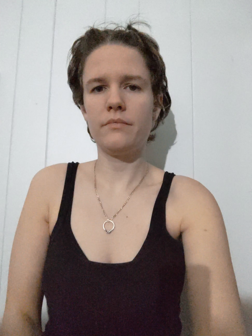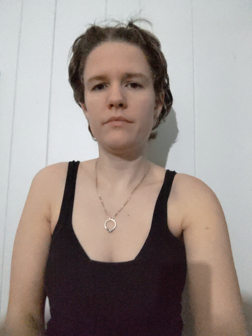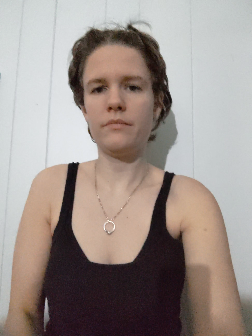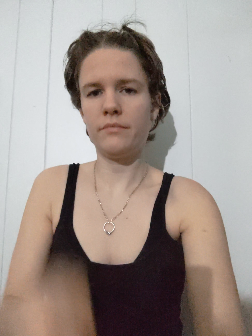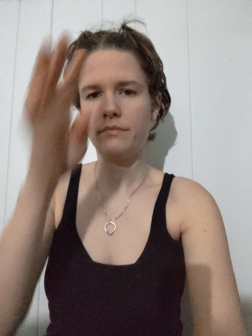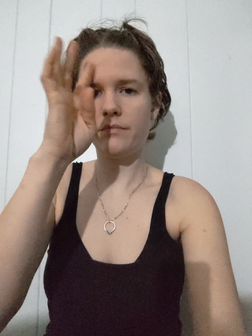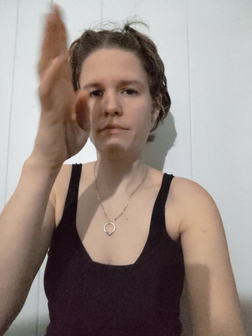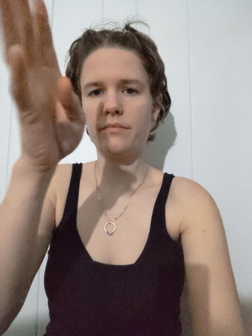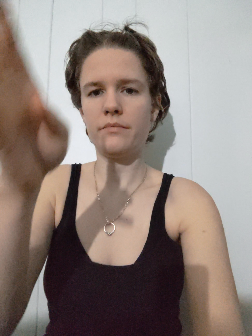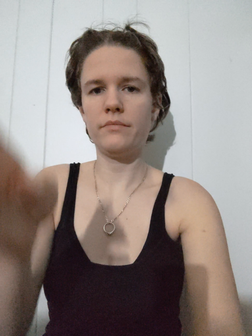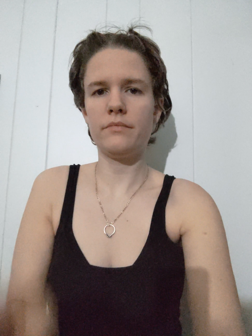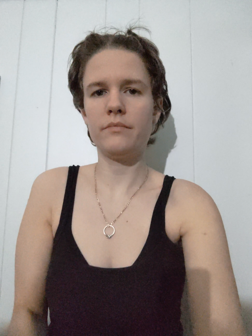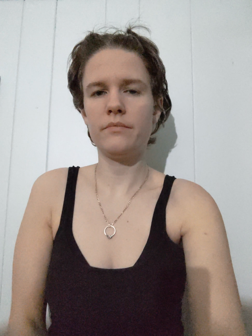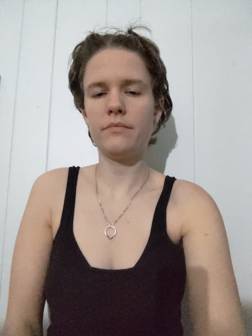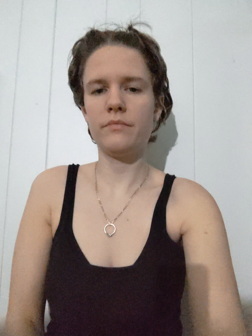pretend